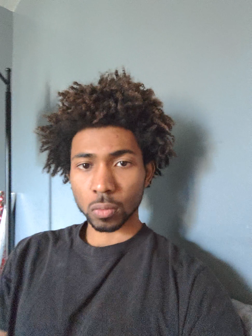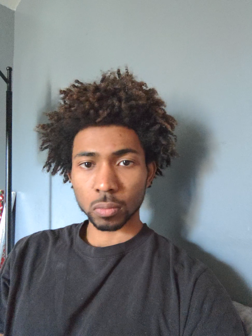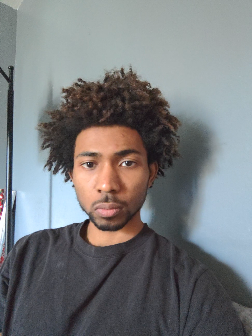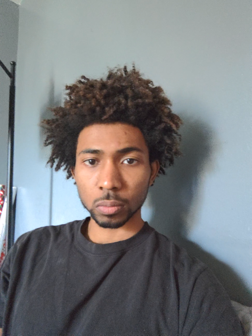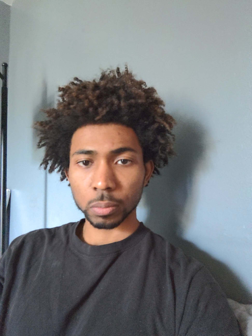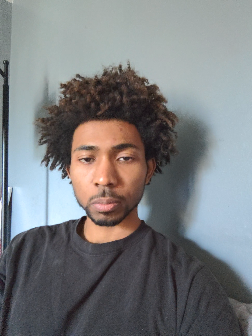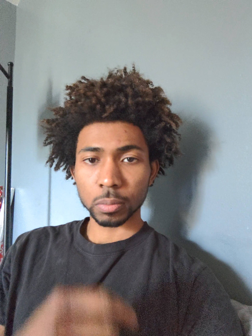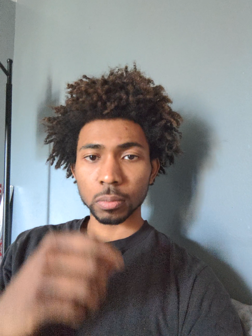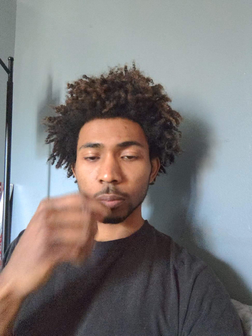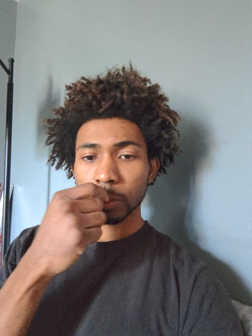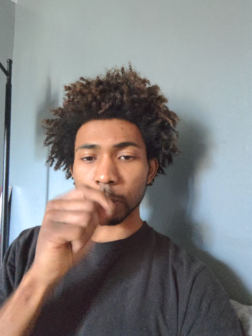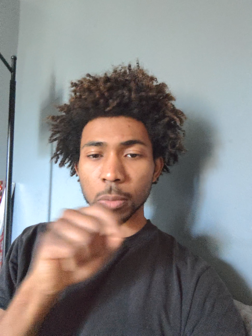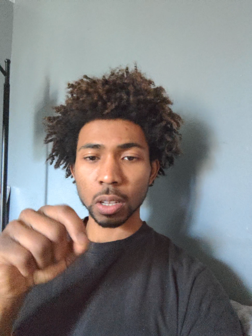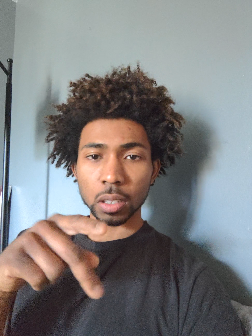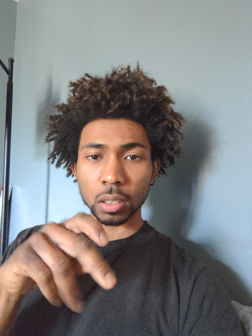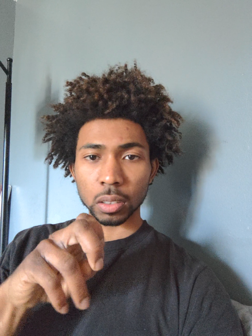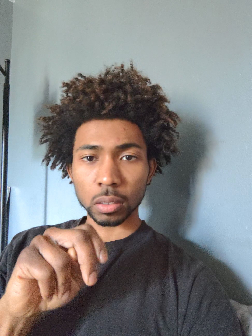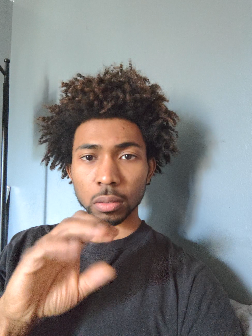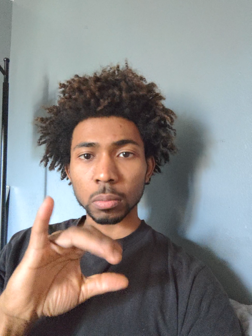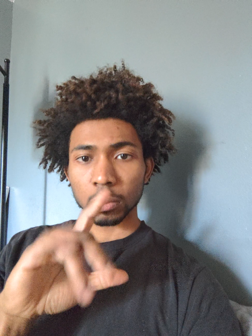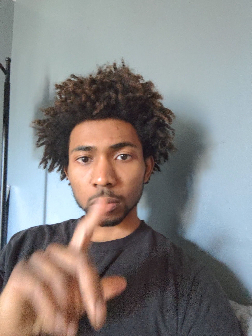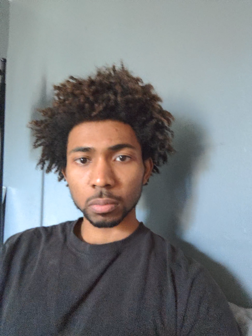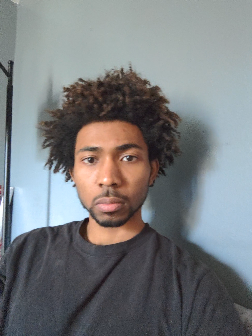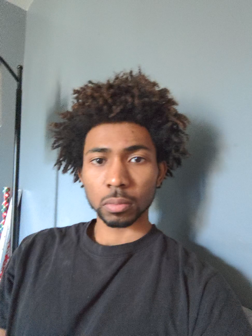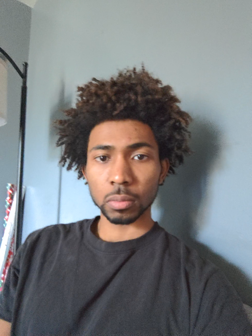pencil